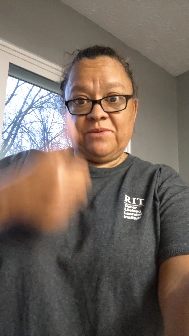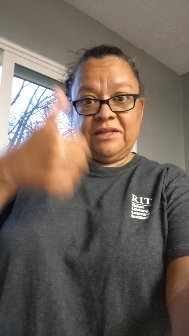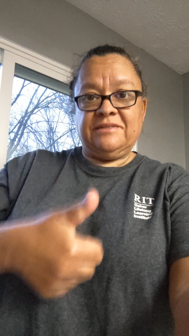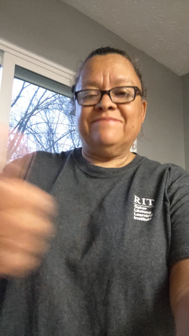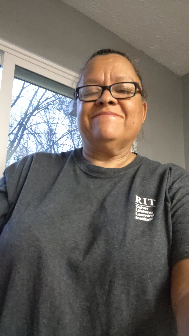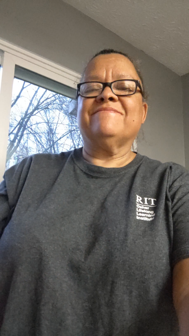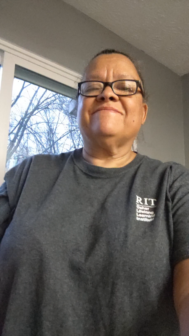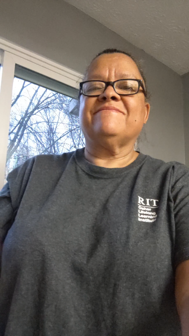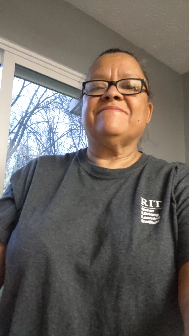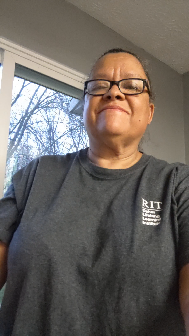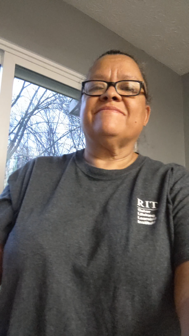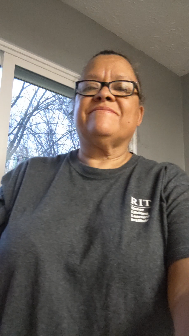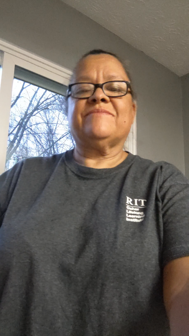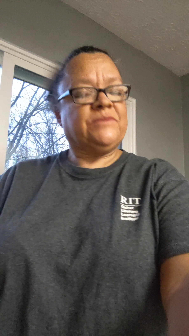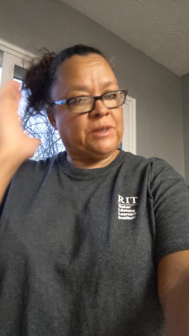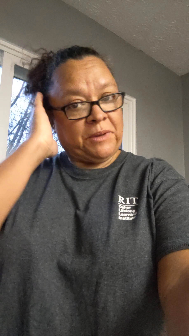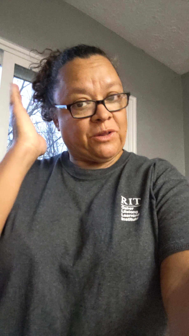pillow